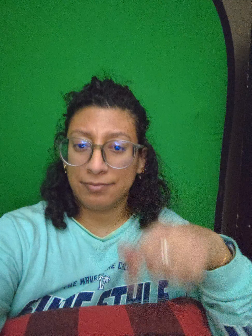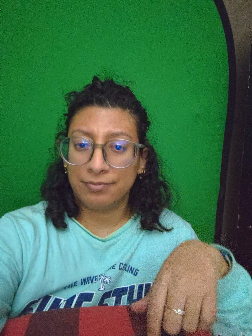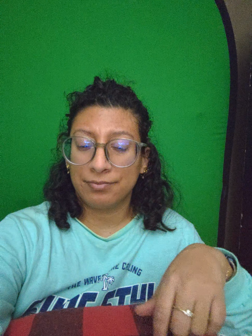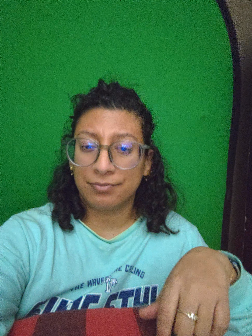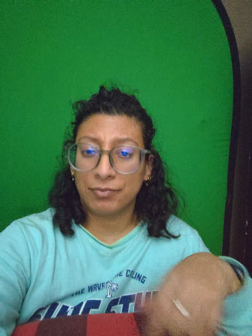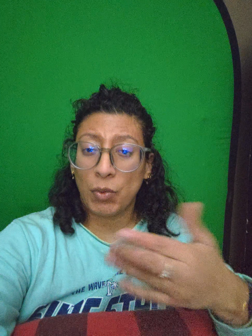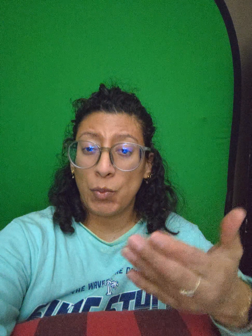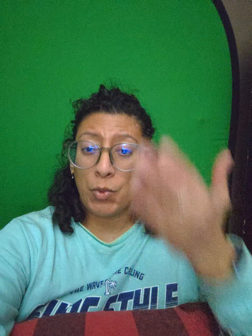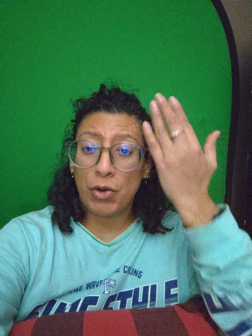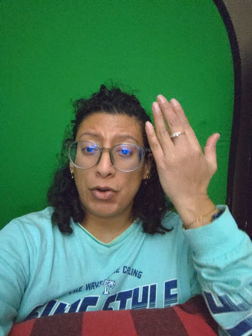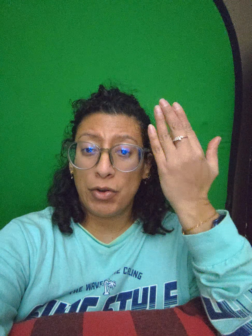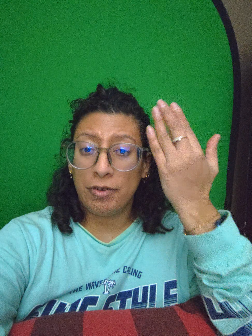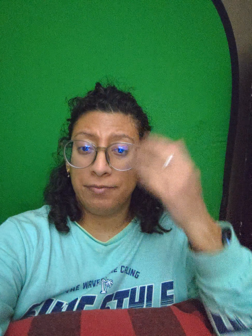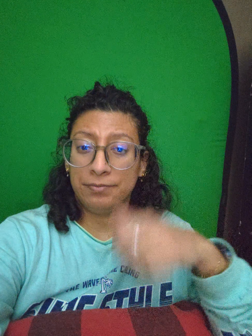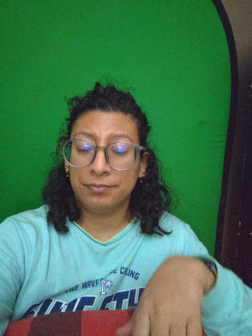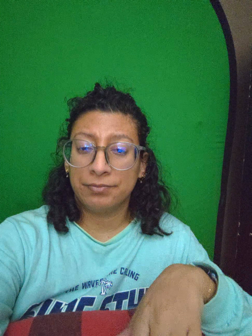morning